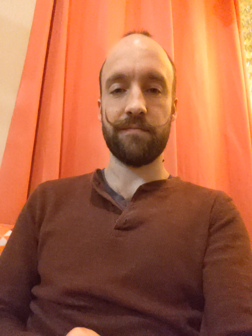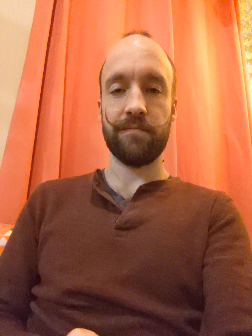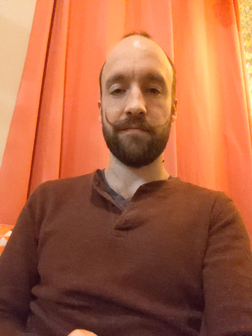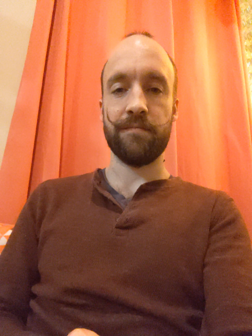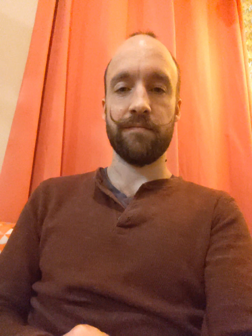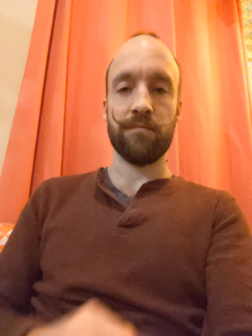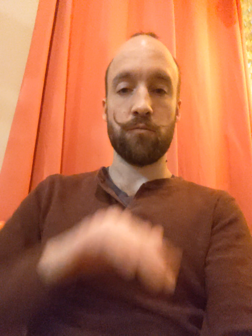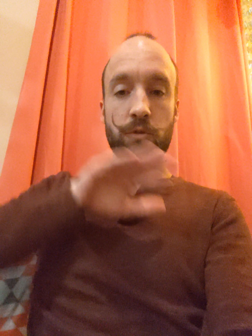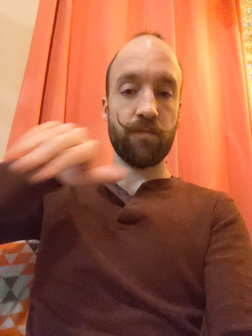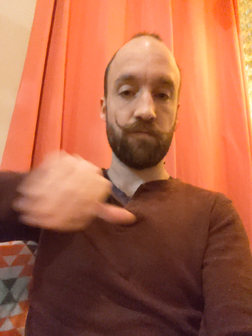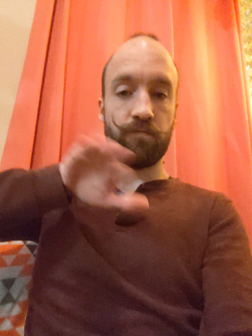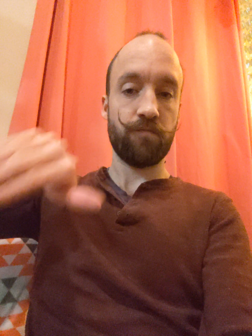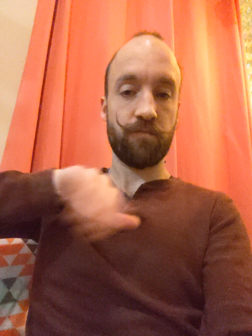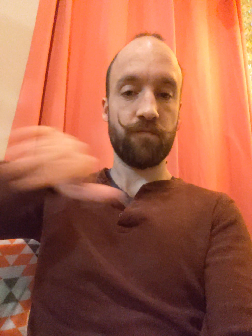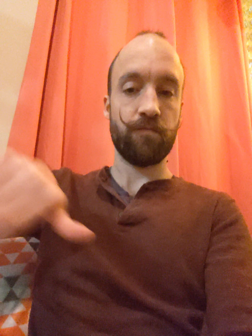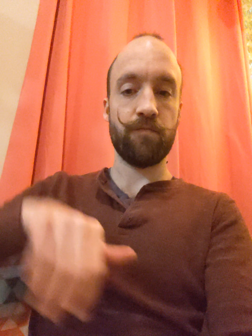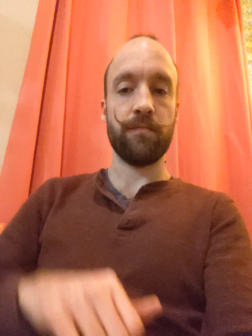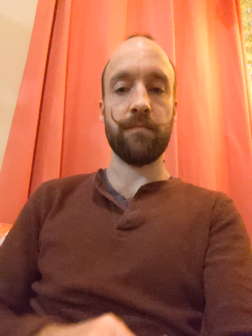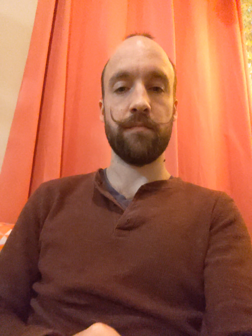pool